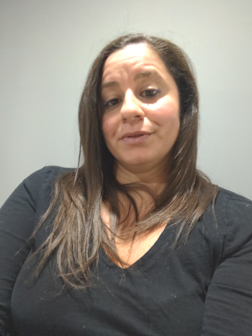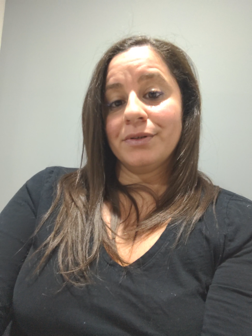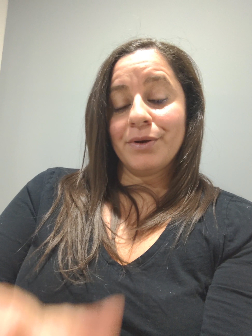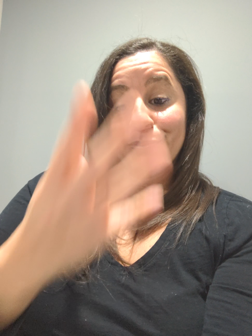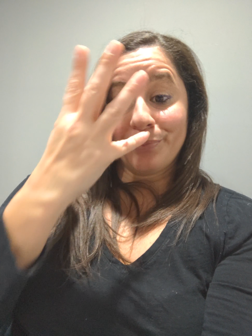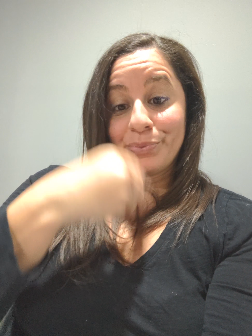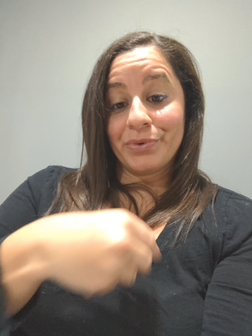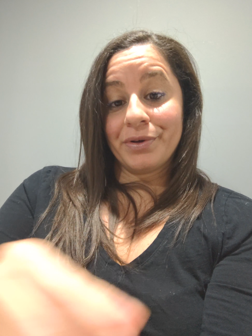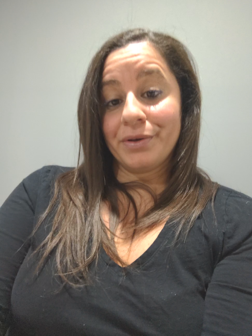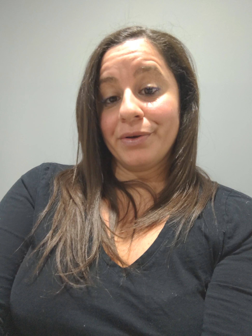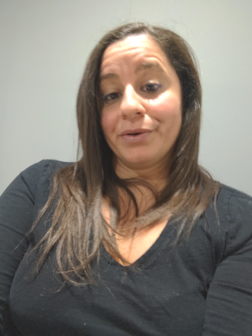pretty